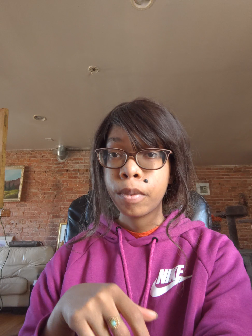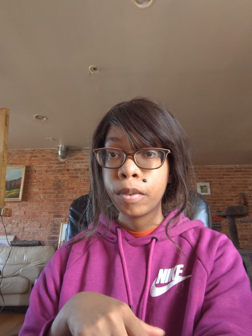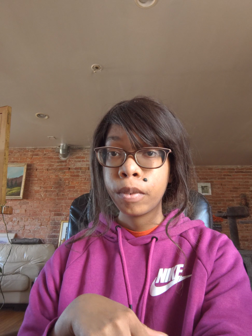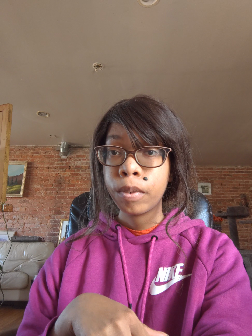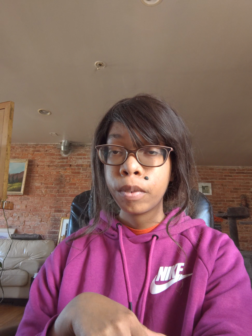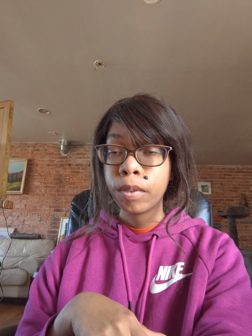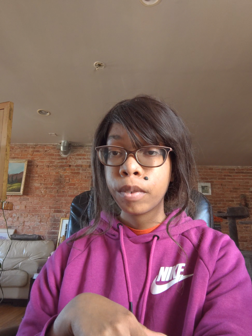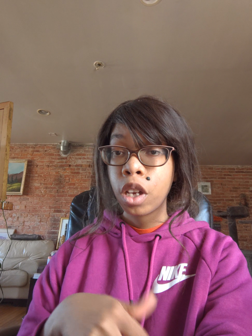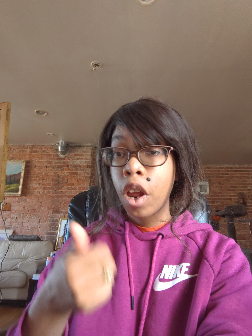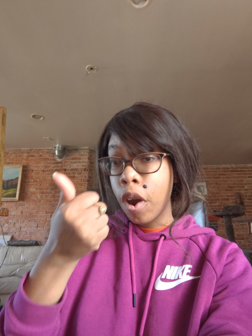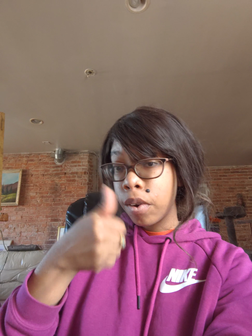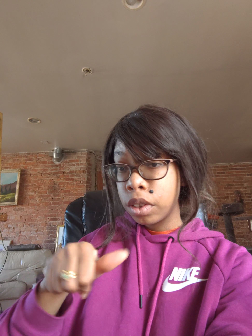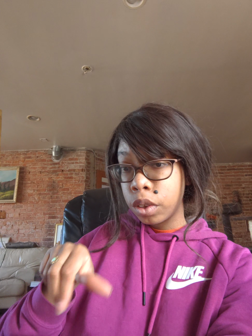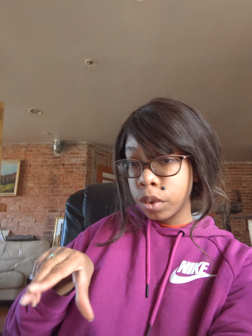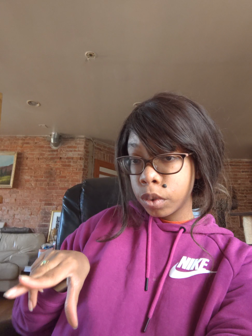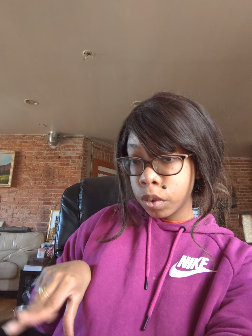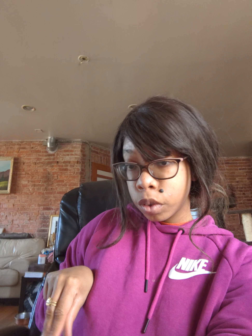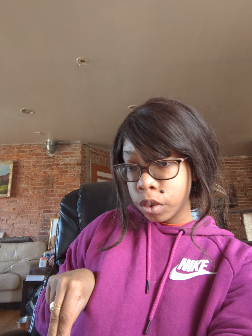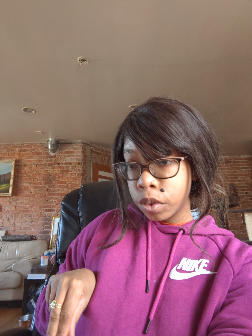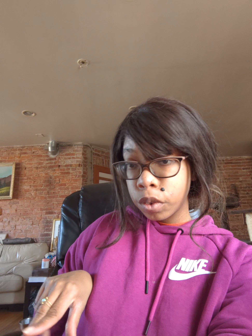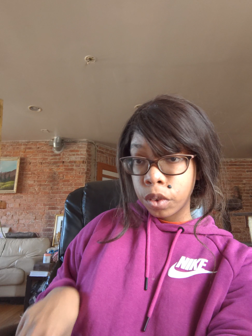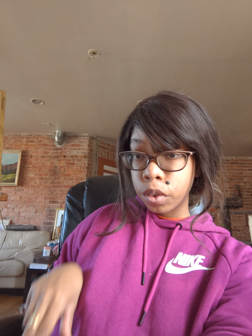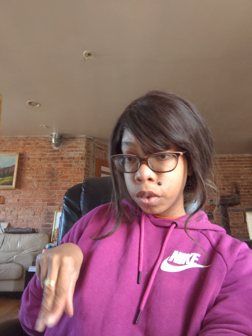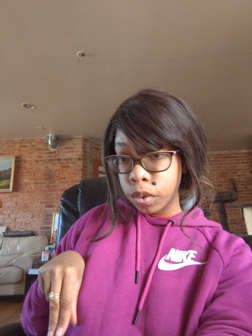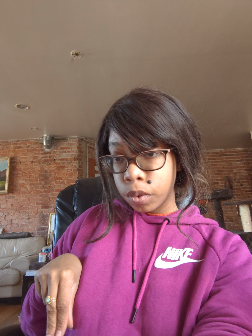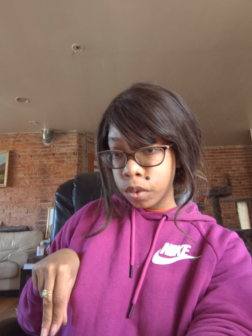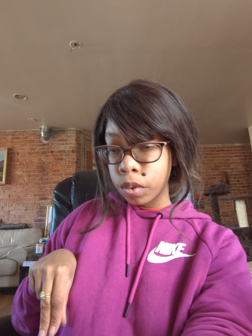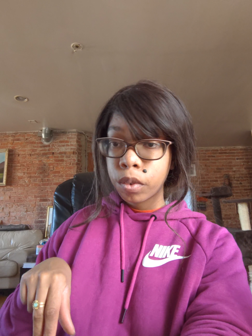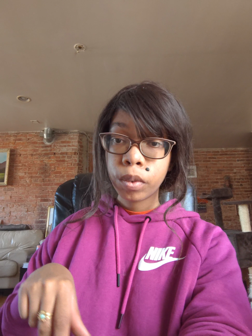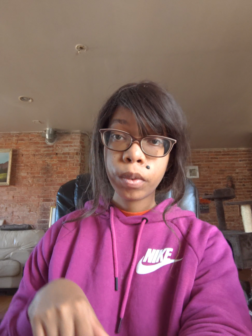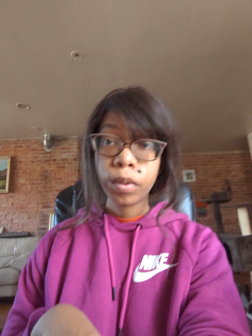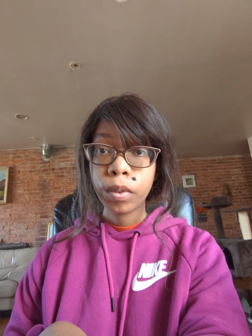underwear